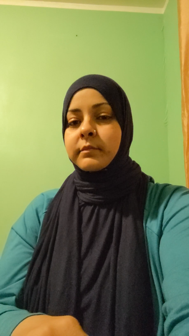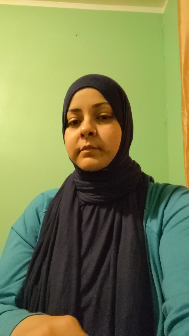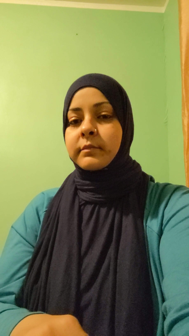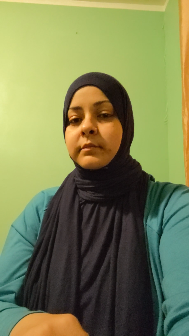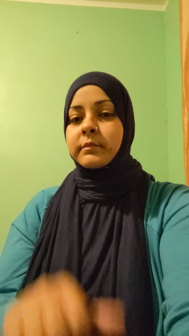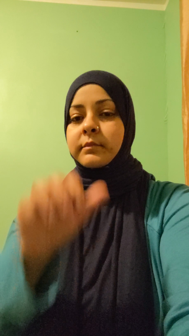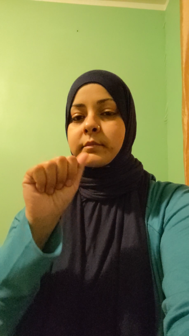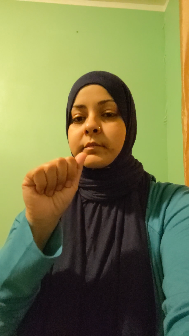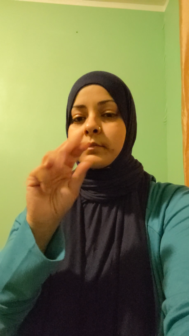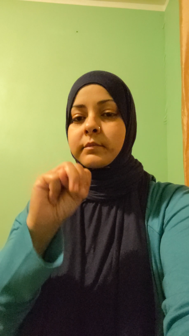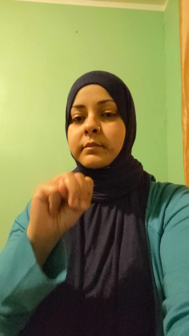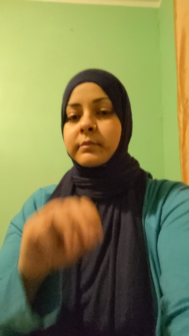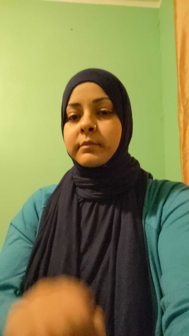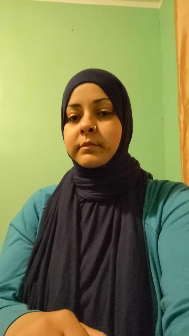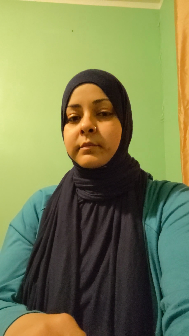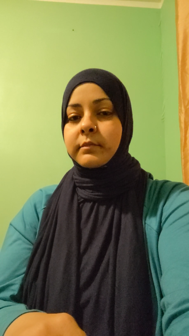am